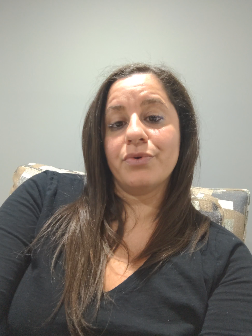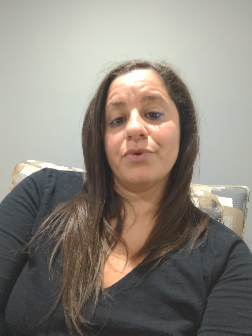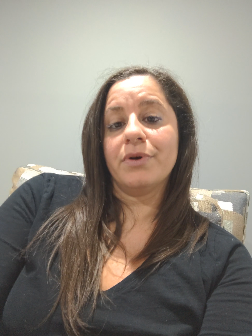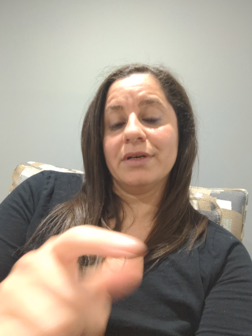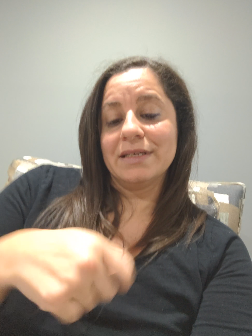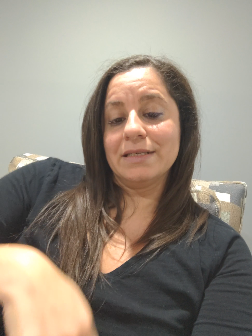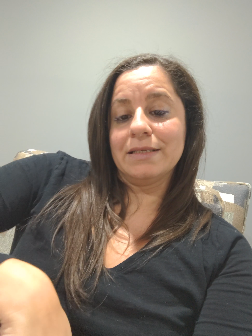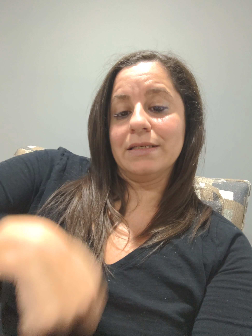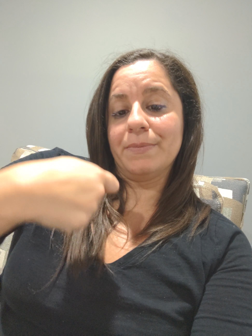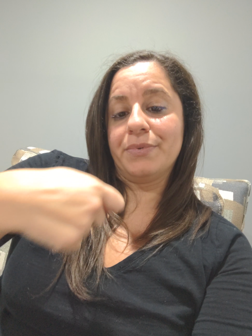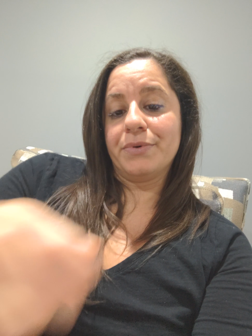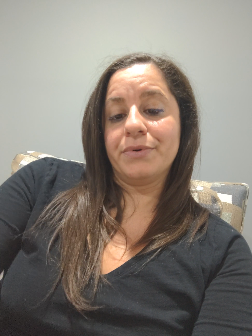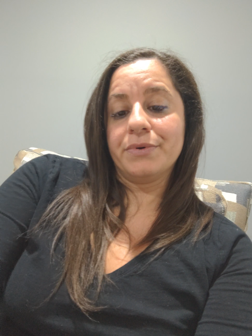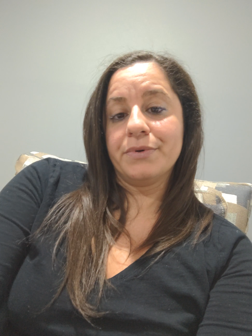zipper